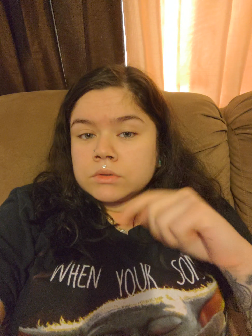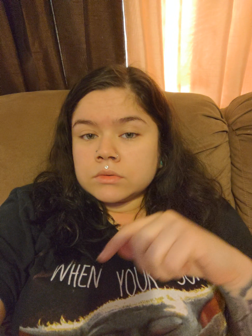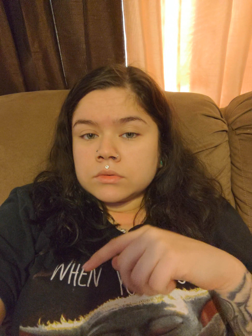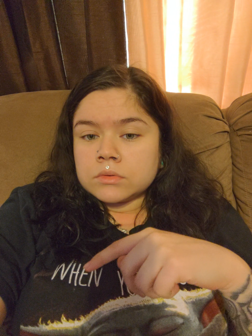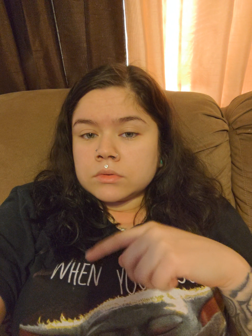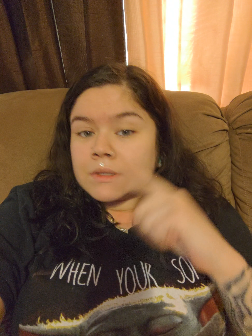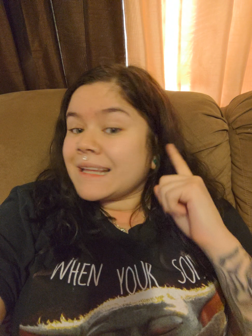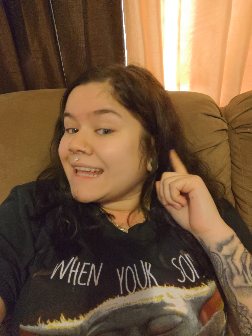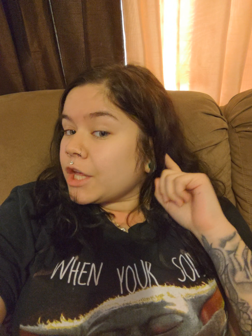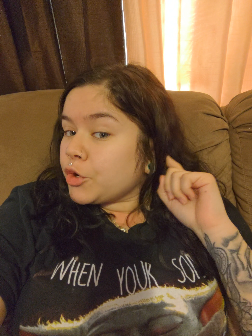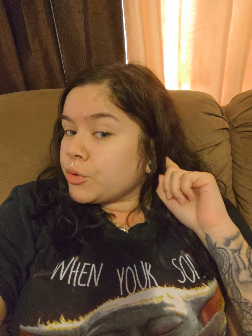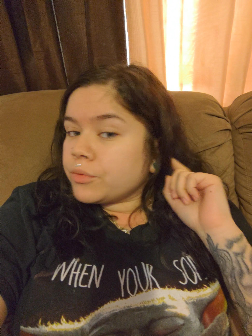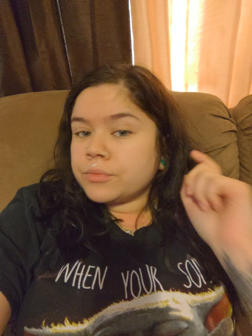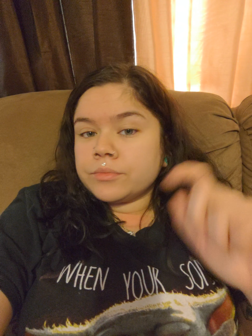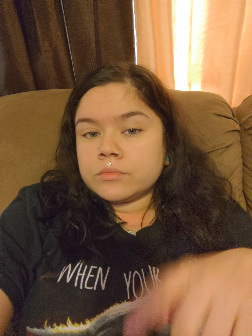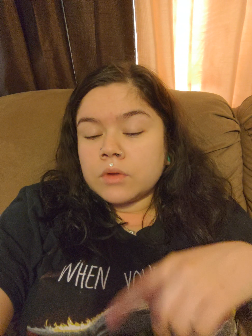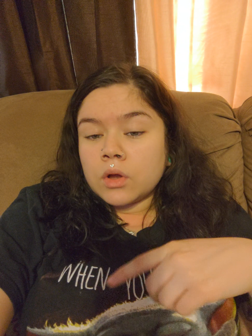ear